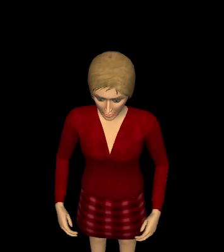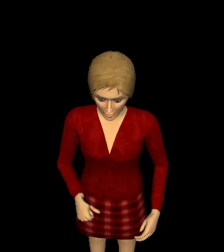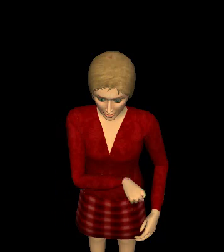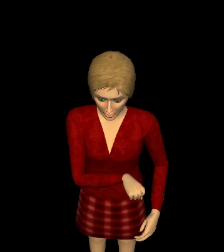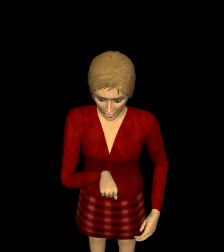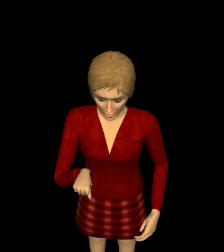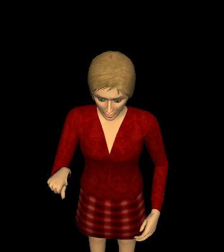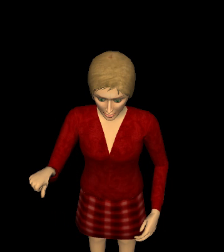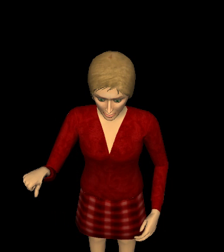يسقي